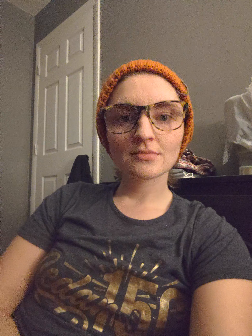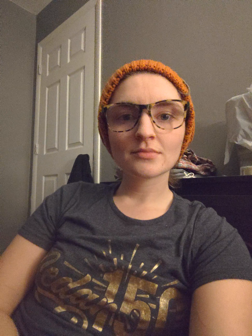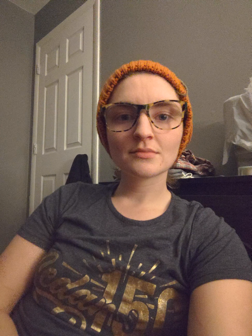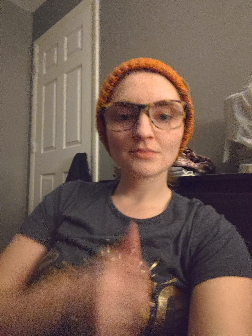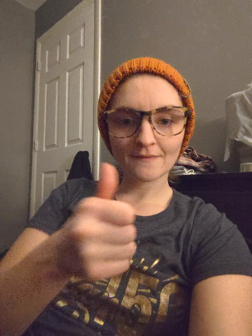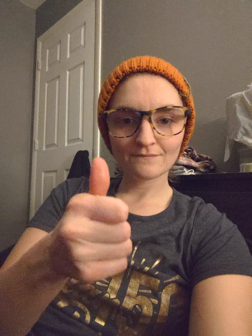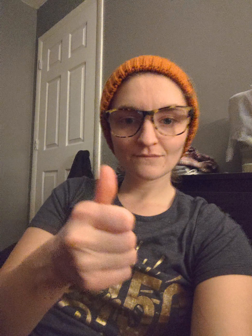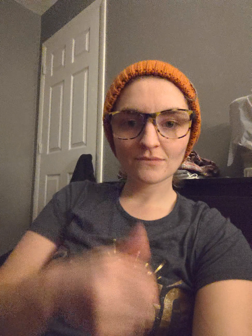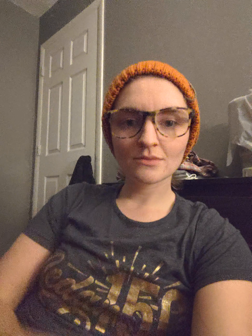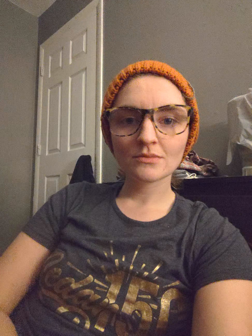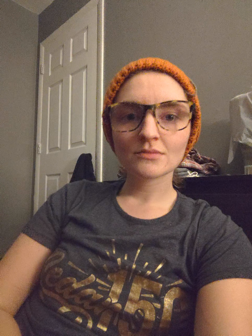yourself